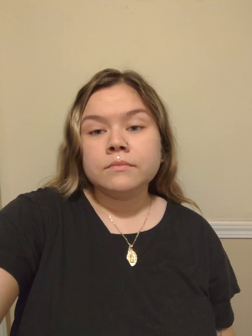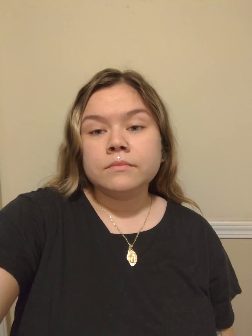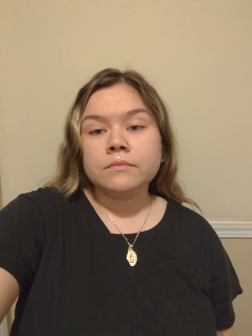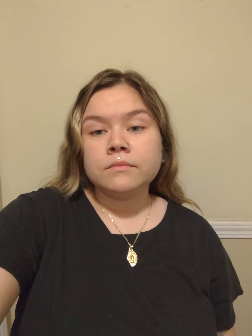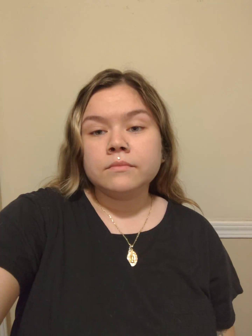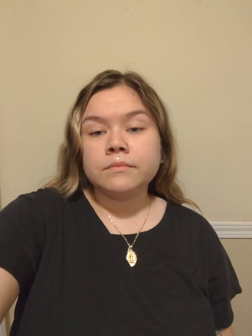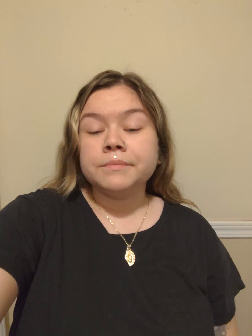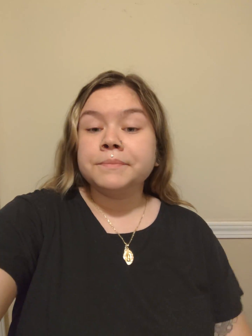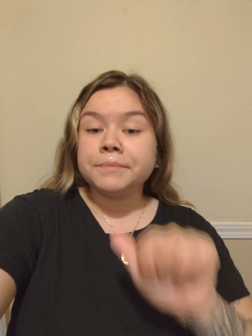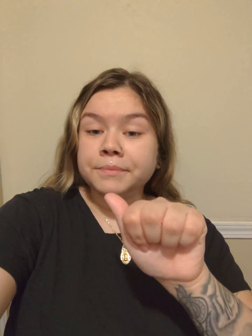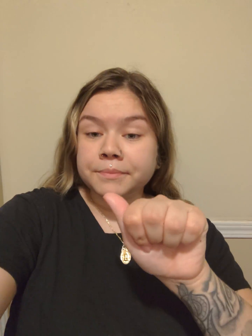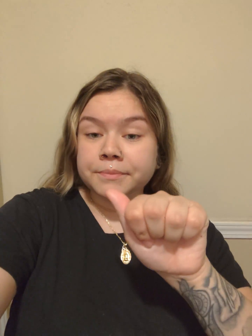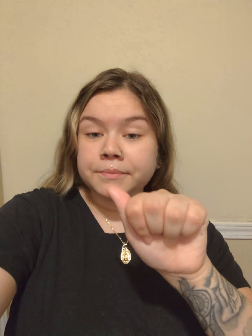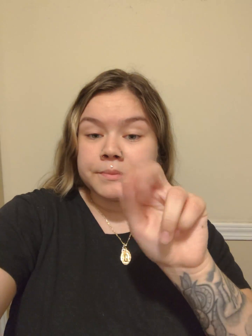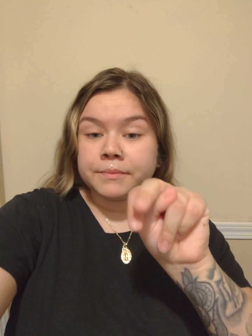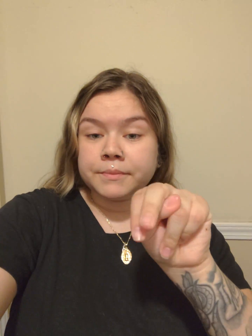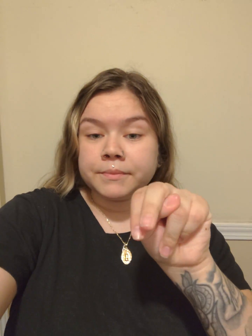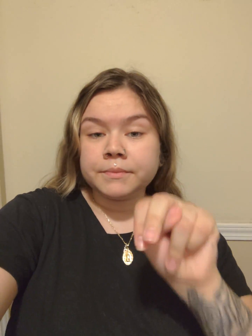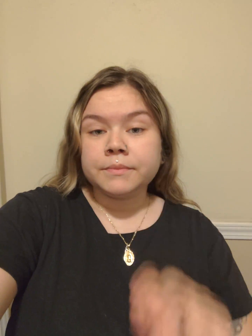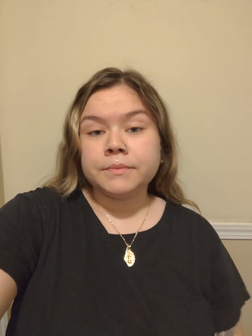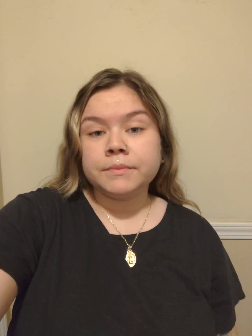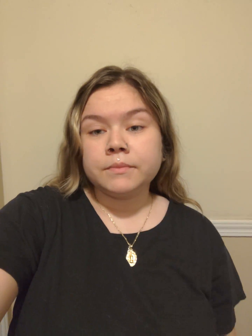an